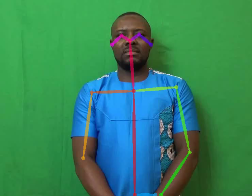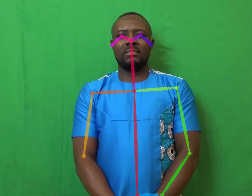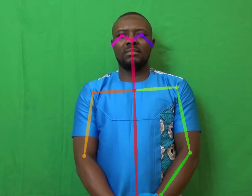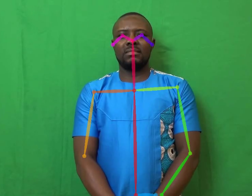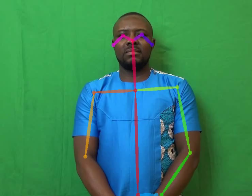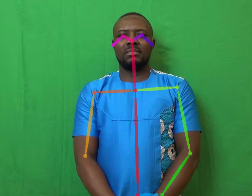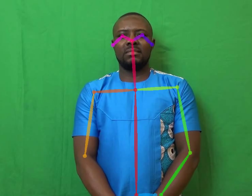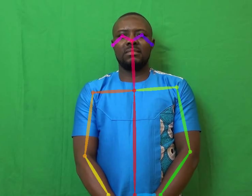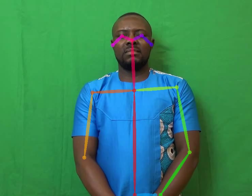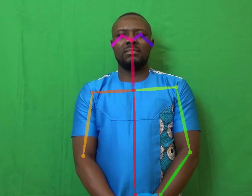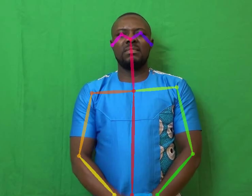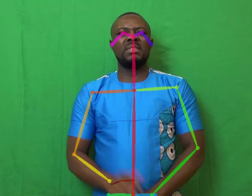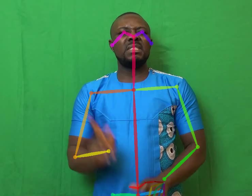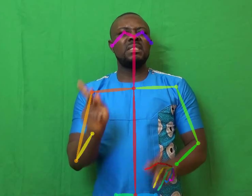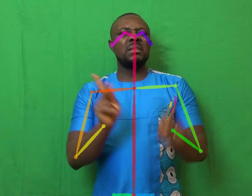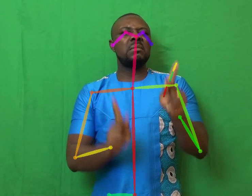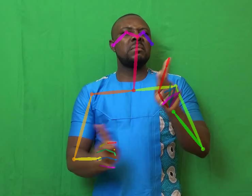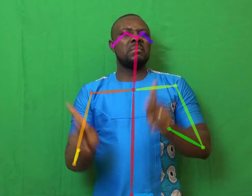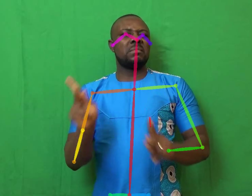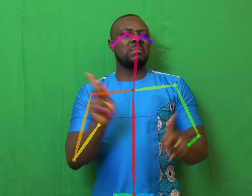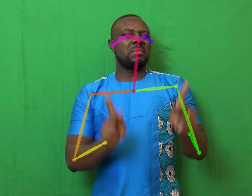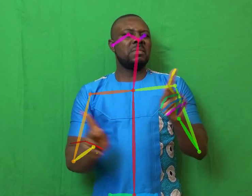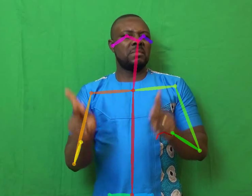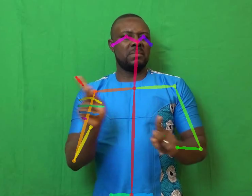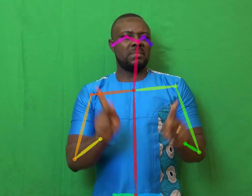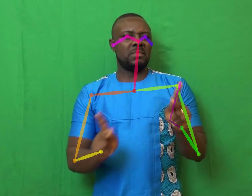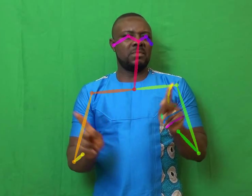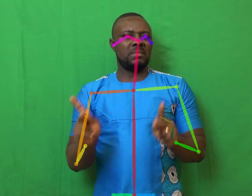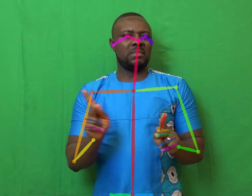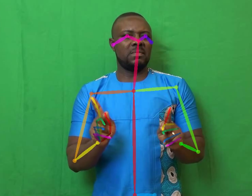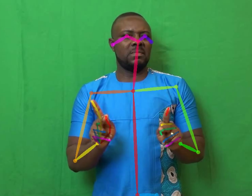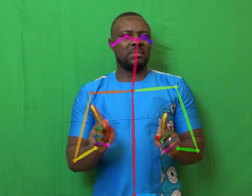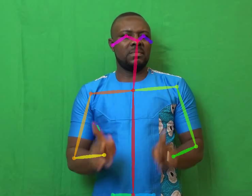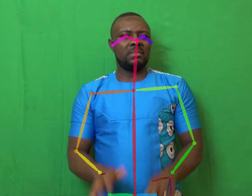people